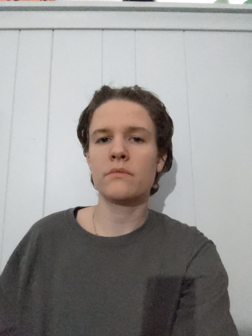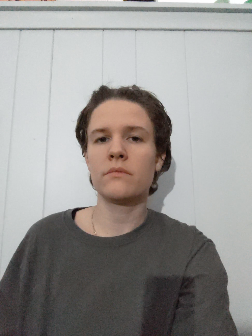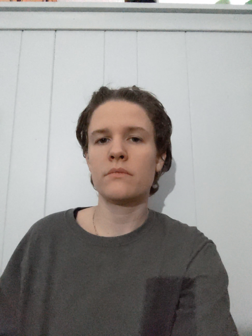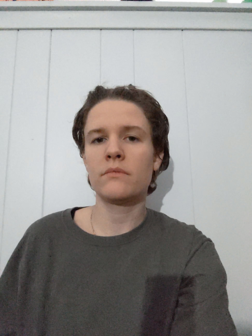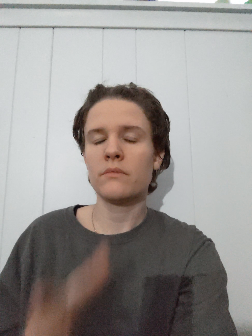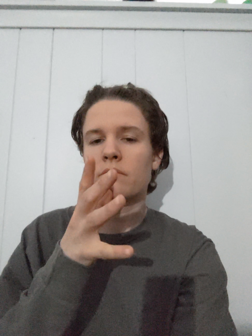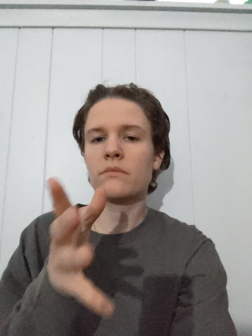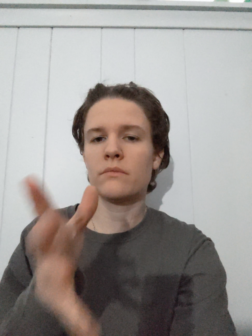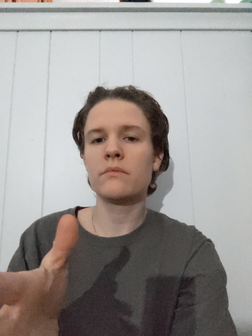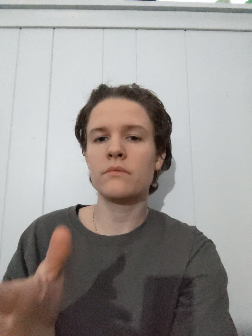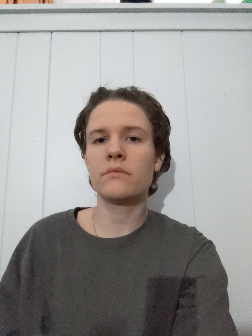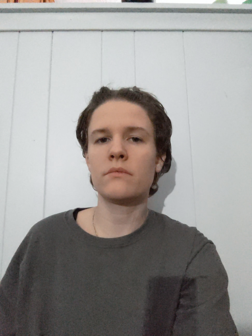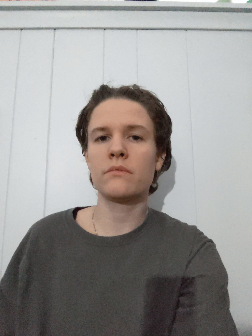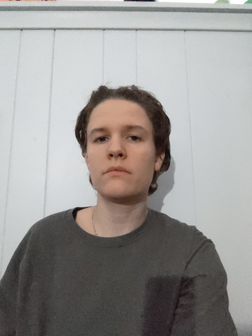grandma